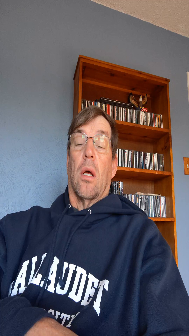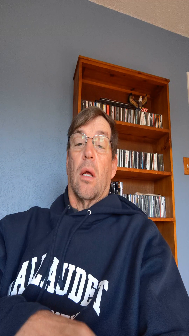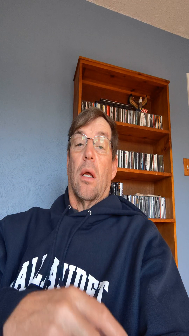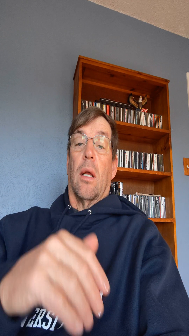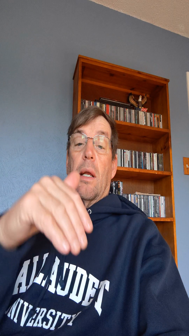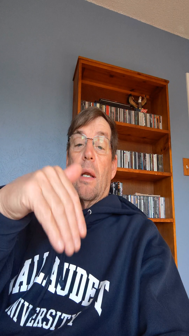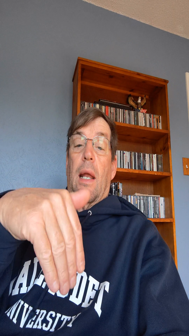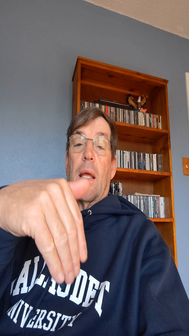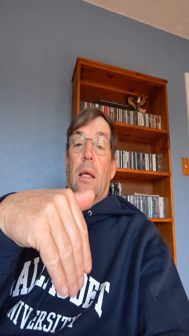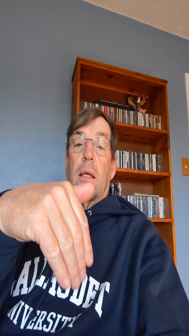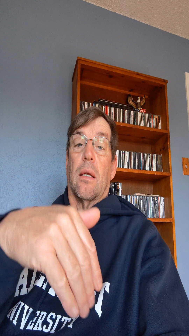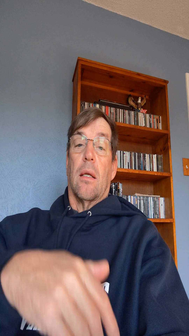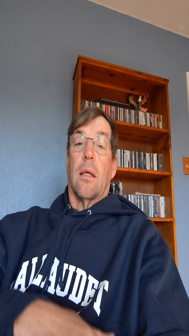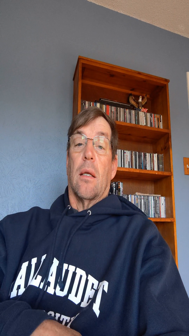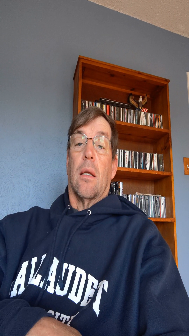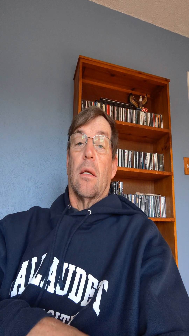night